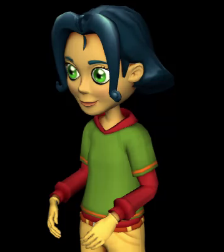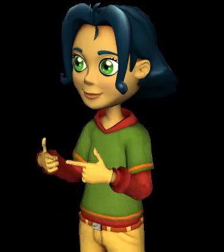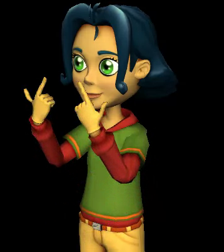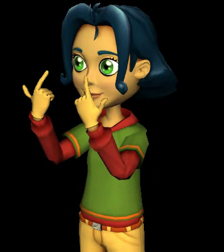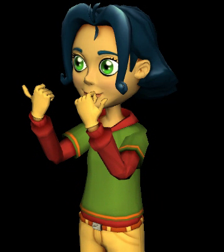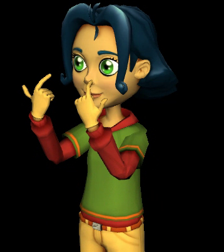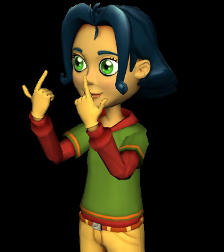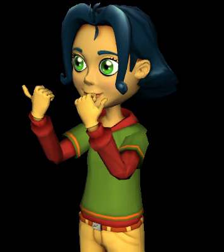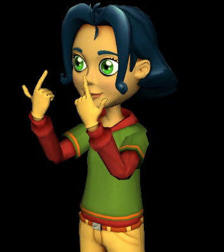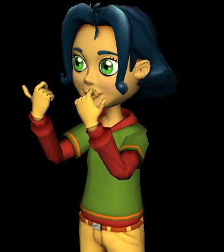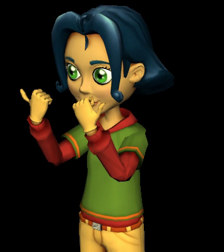يبكي